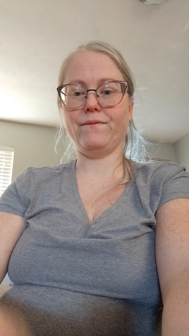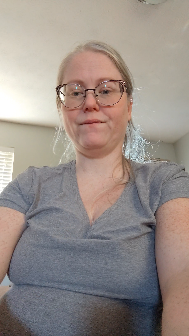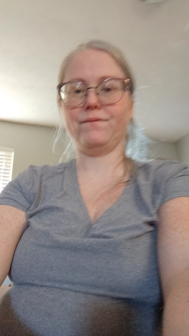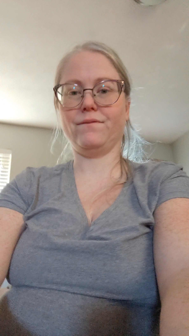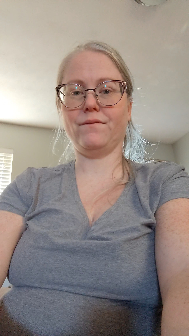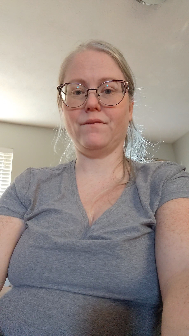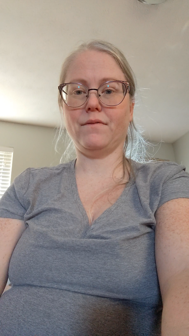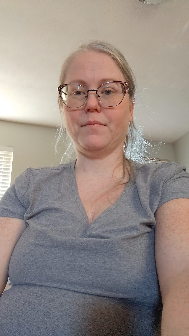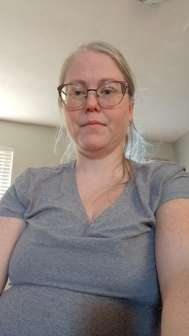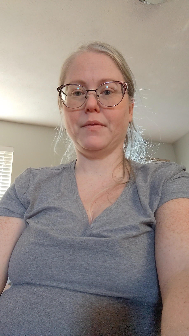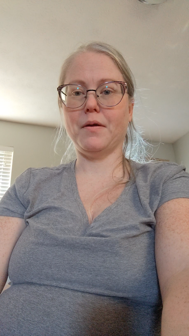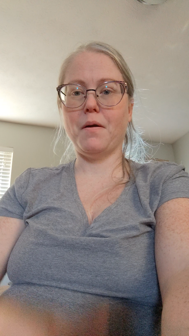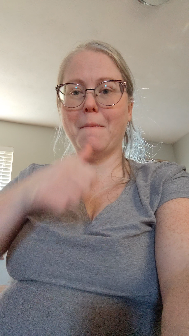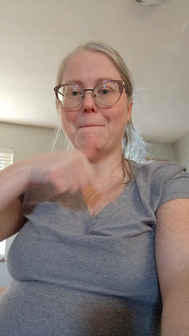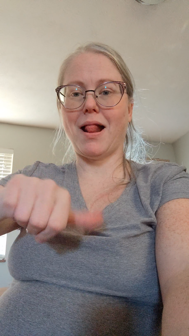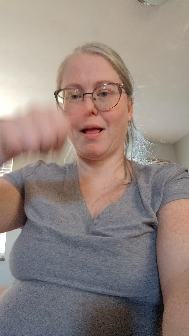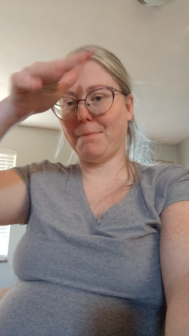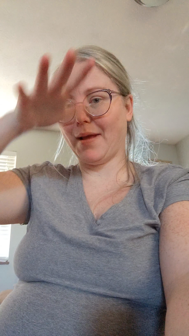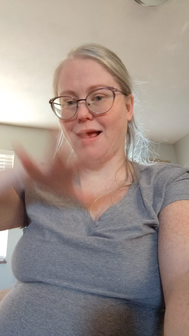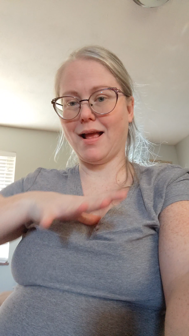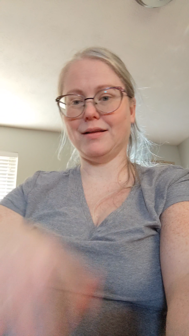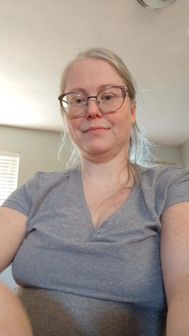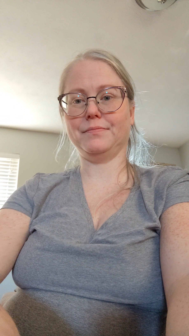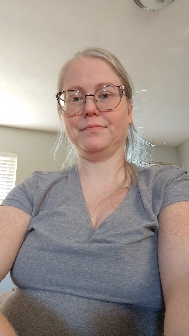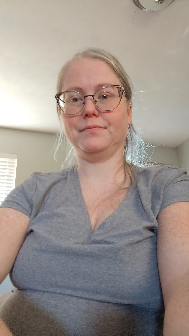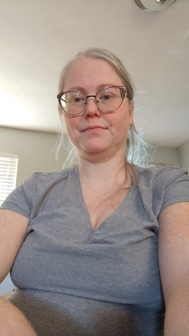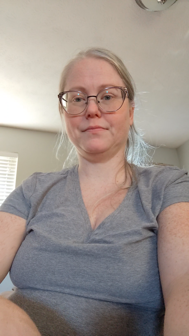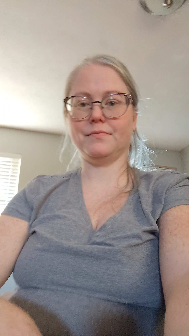mailman